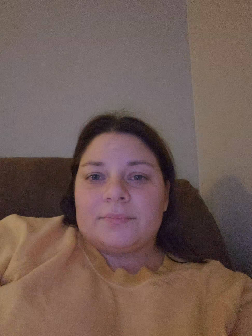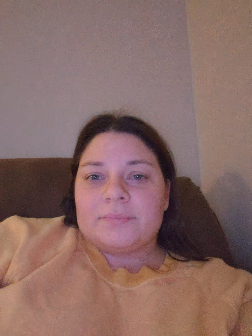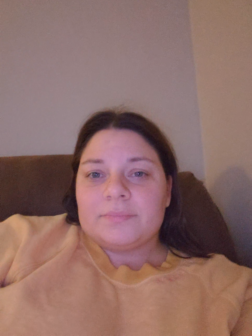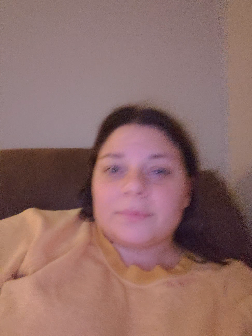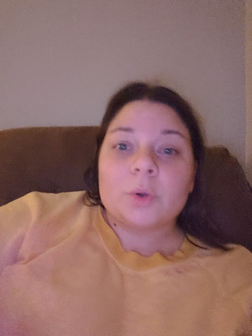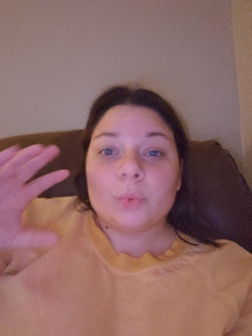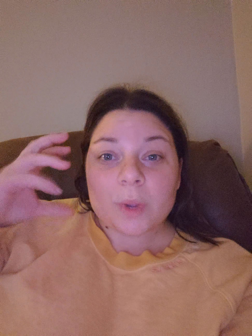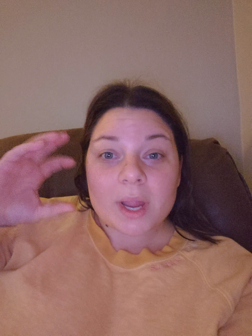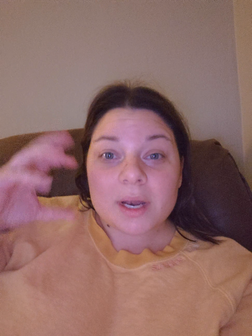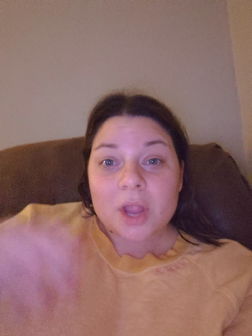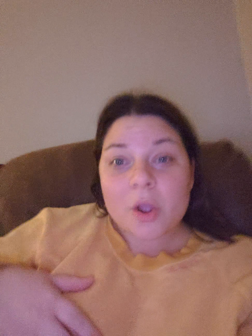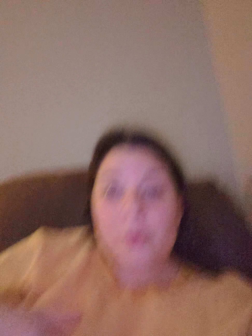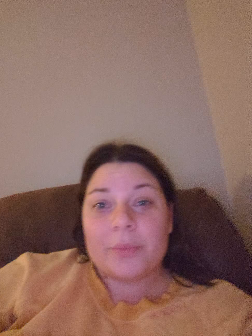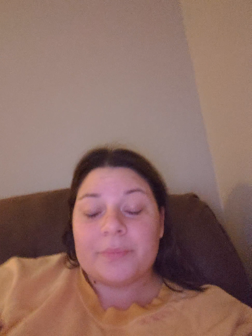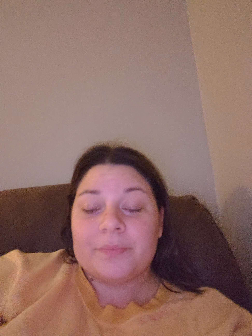radio